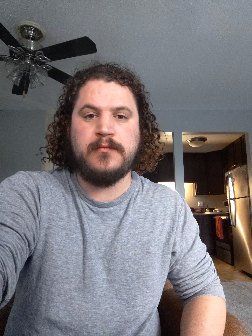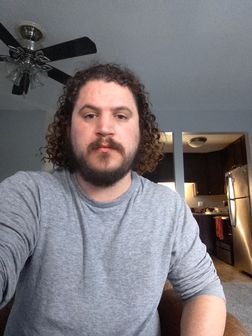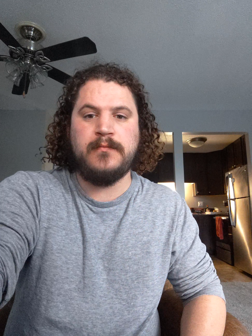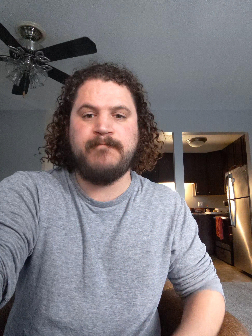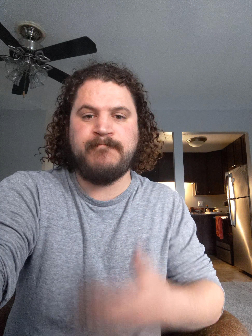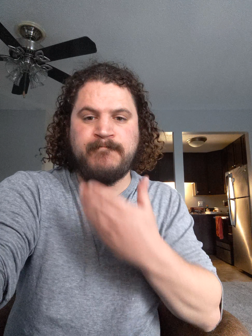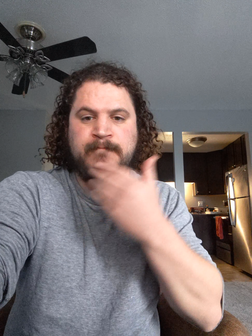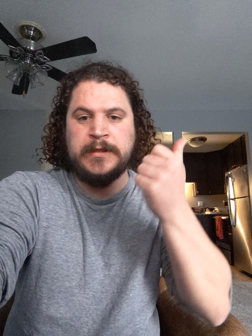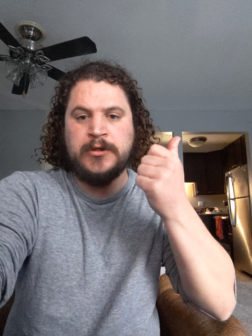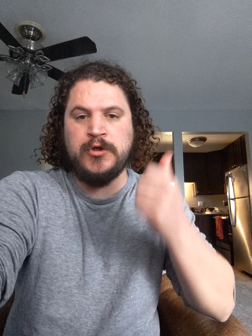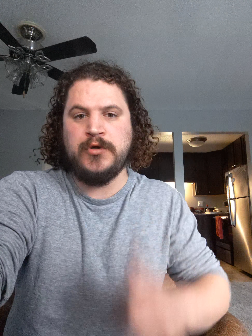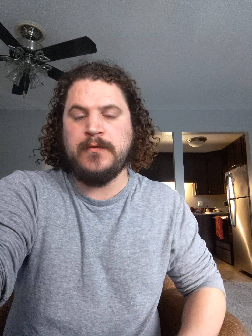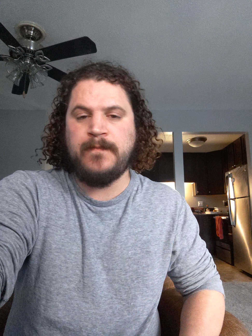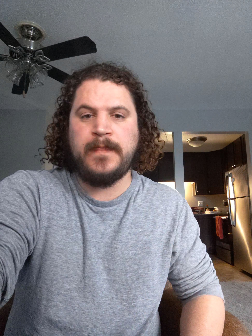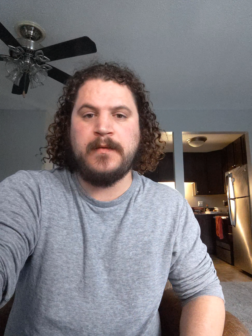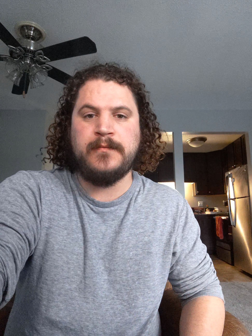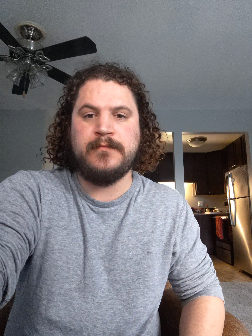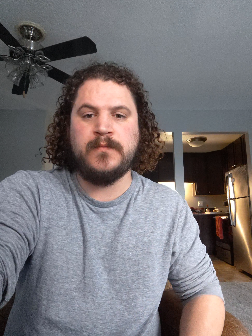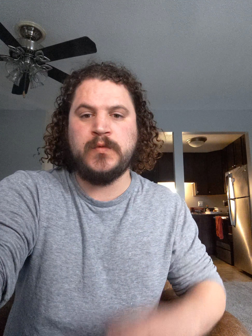better